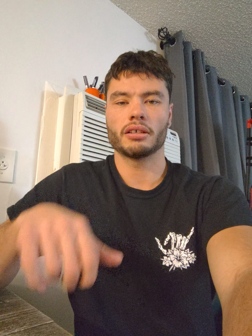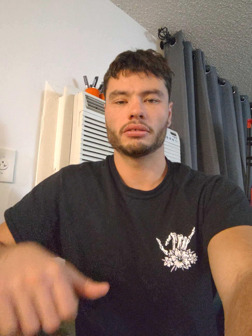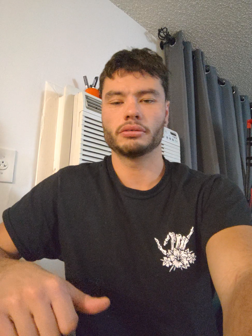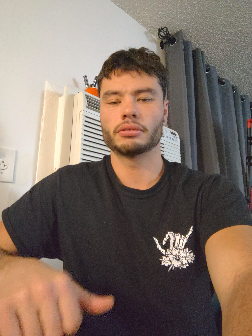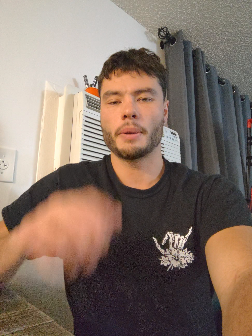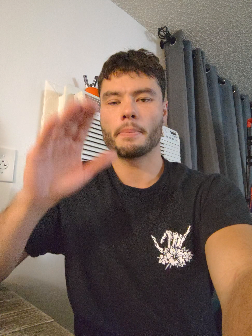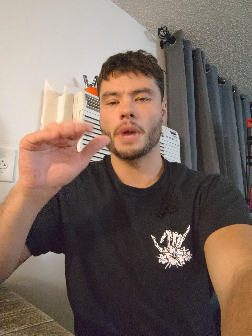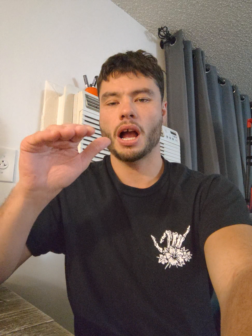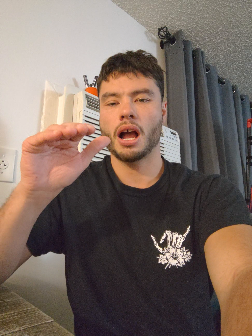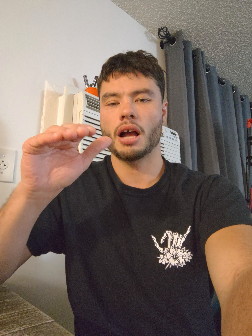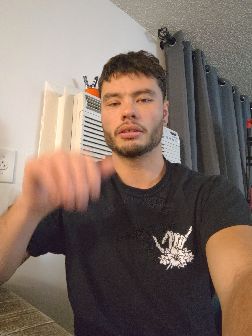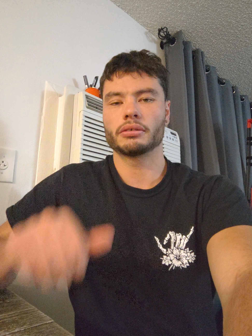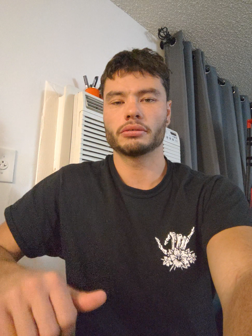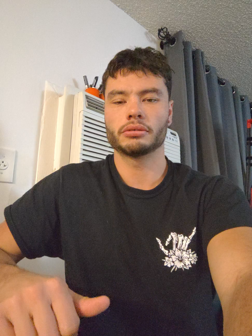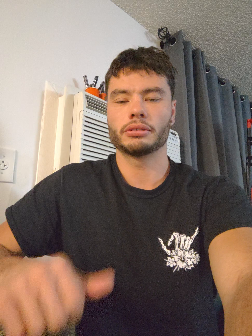bye